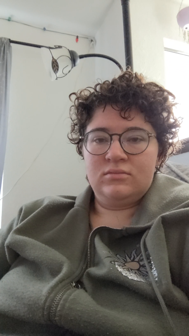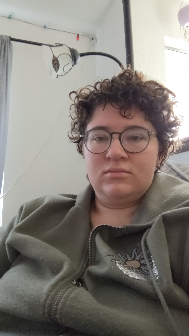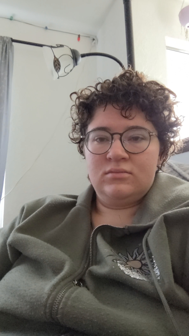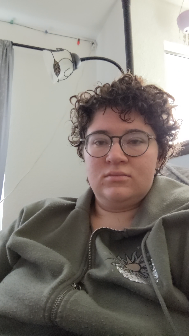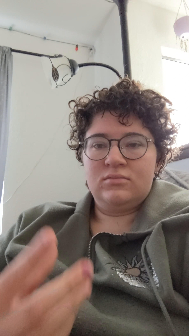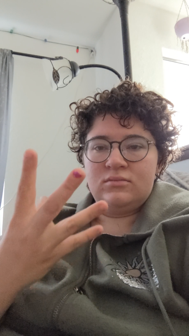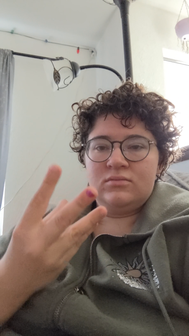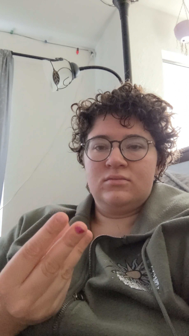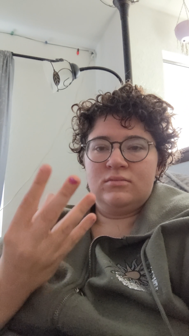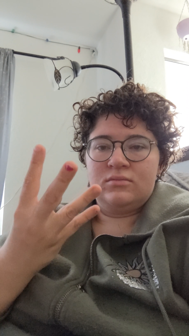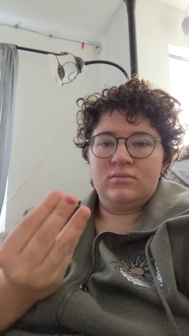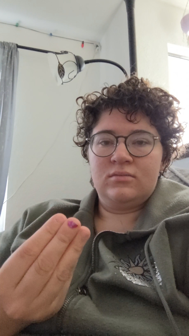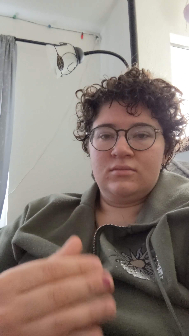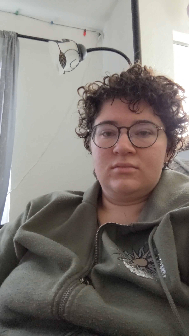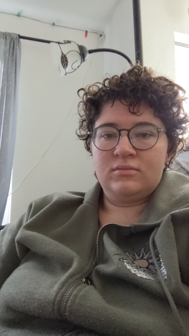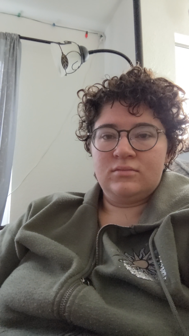gentle